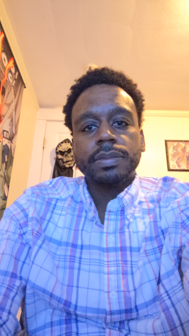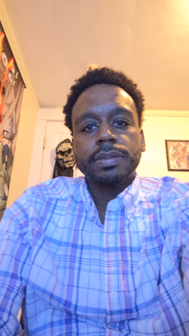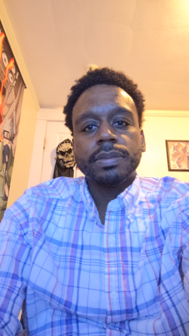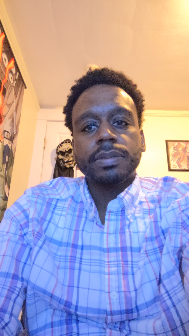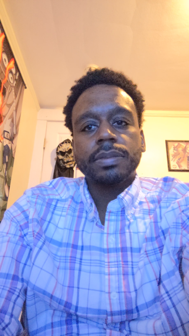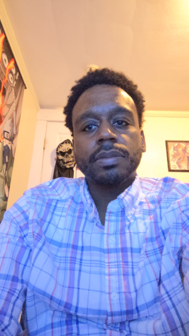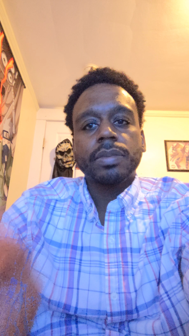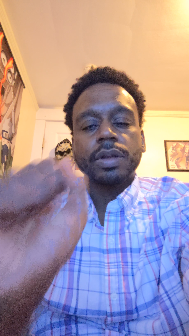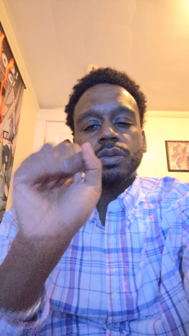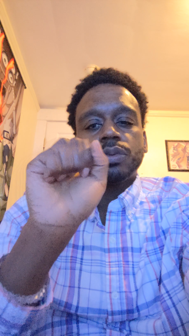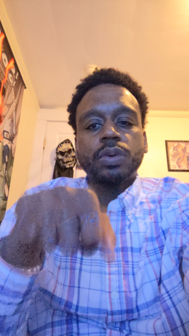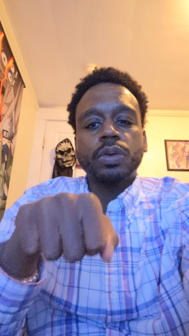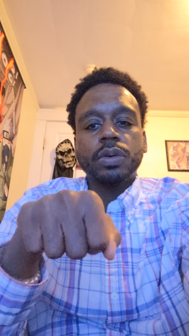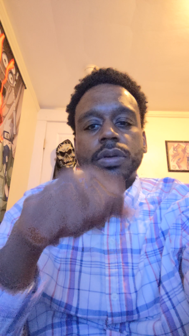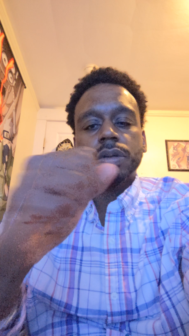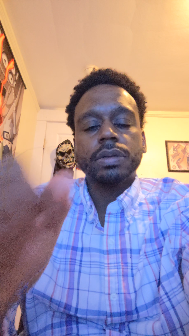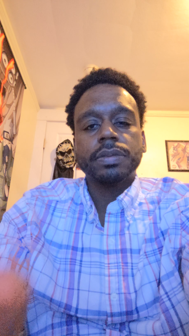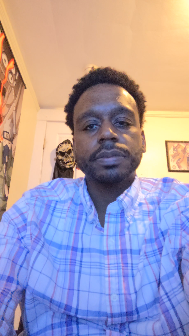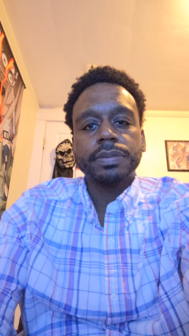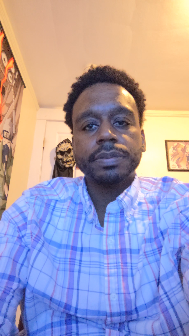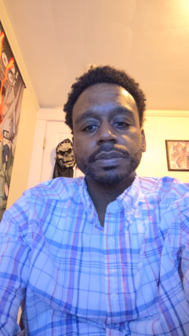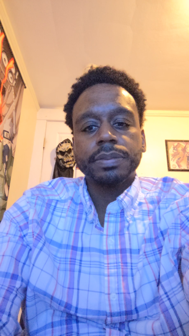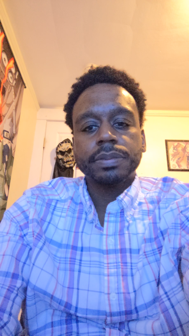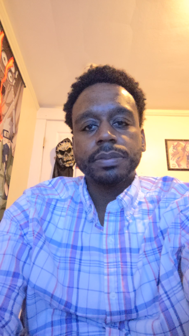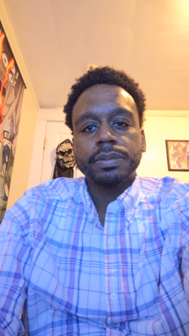could